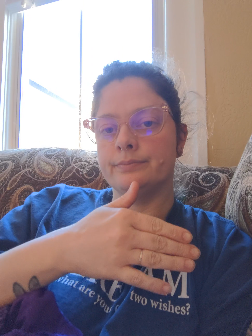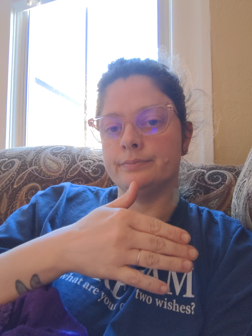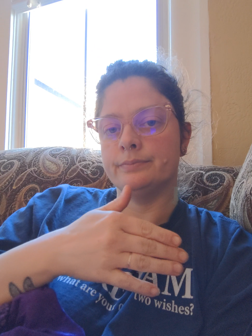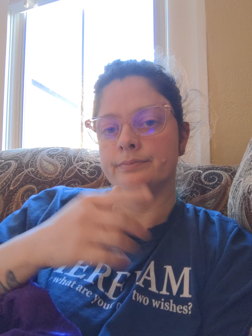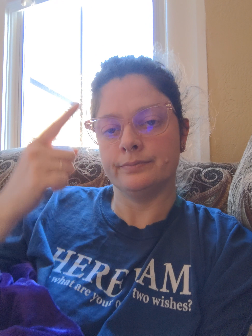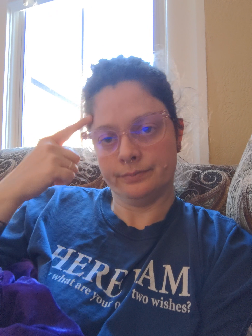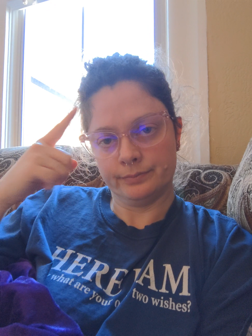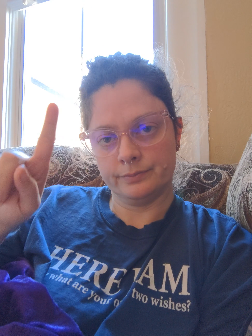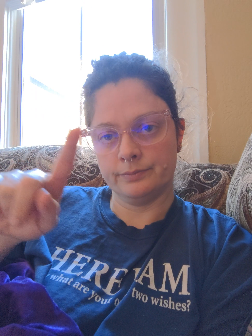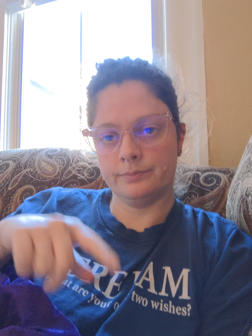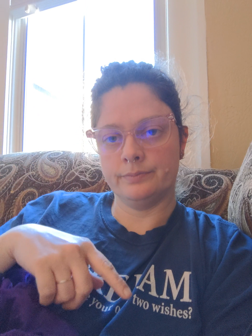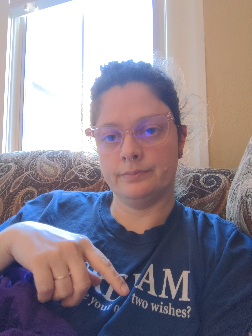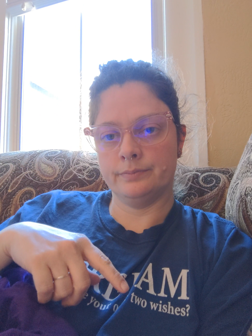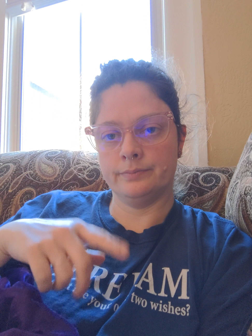for